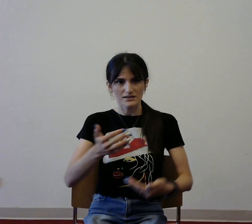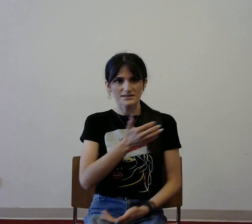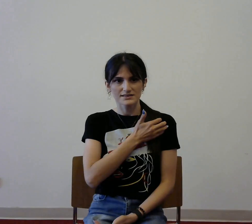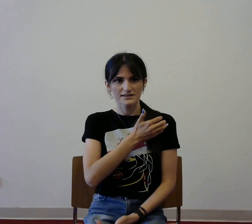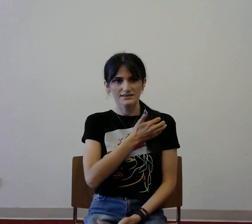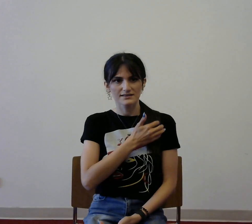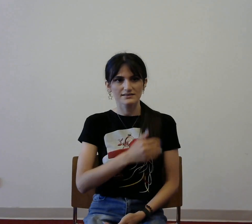istəmək